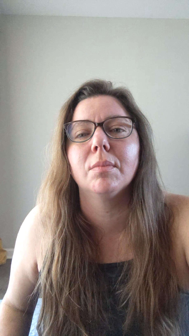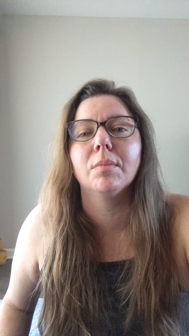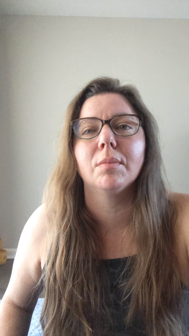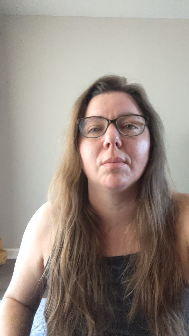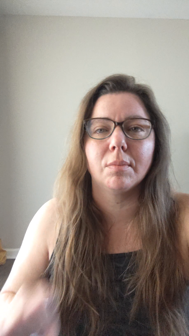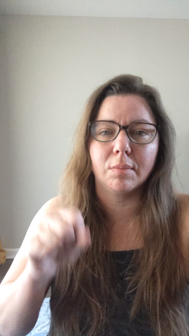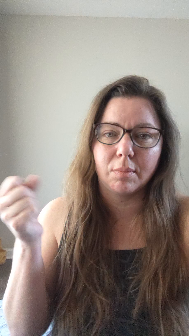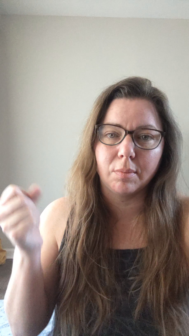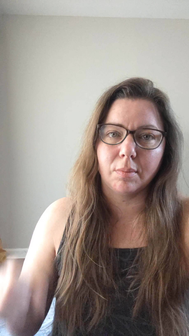rooster